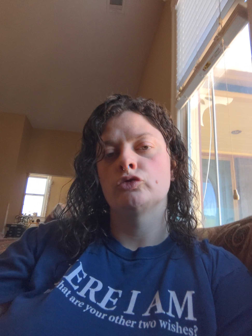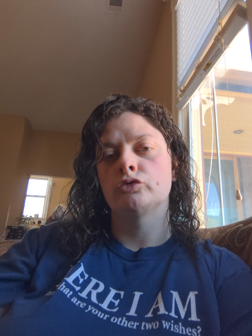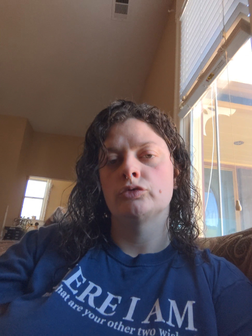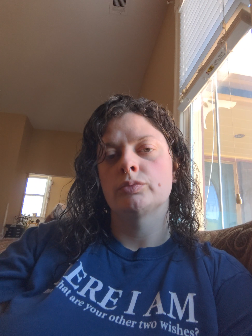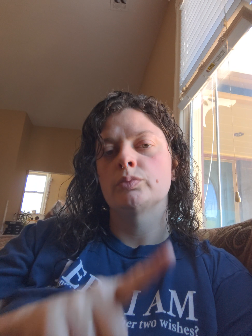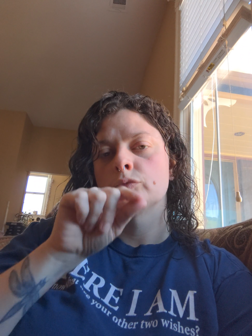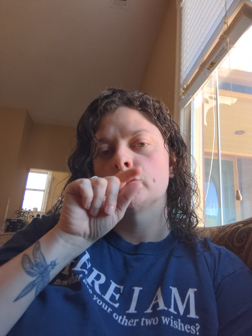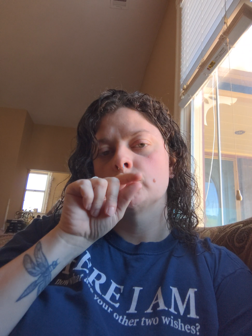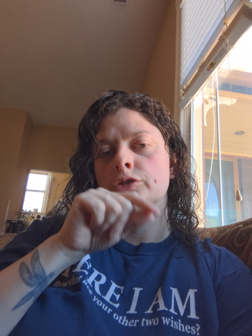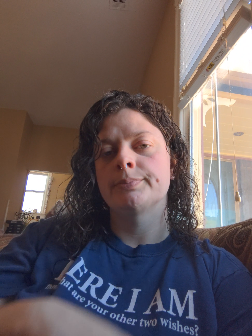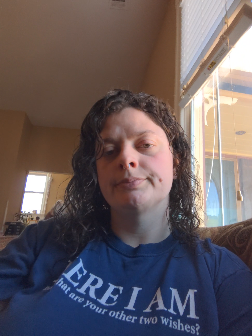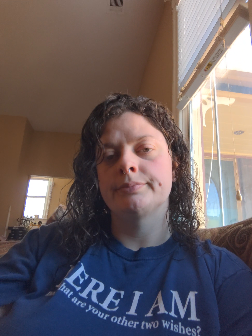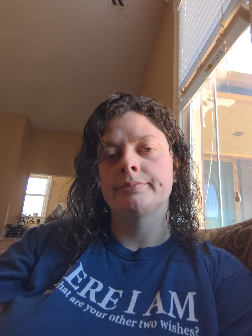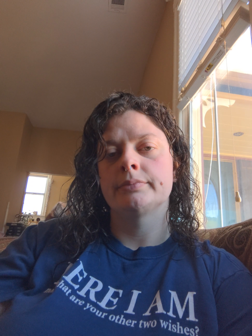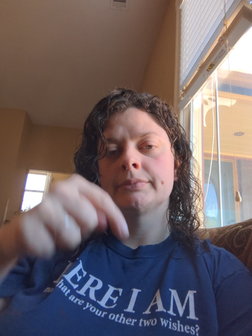bird